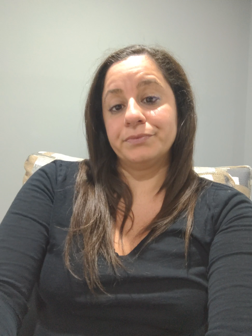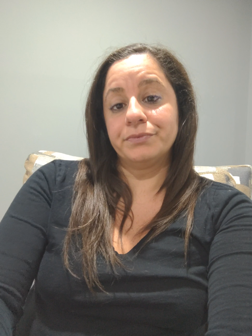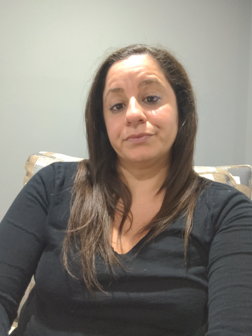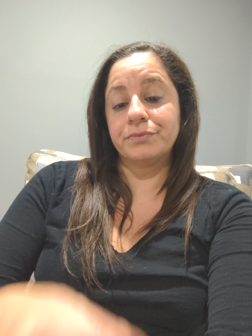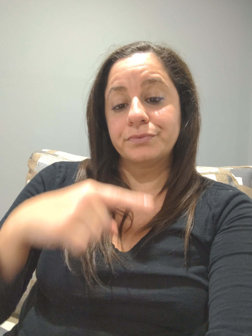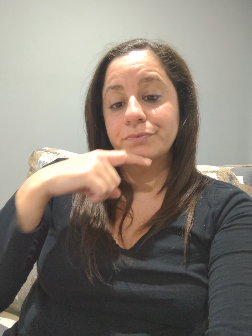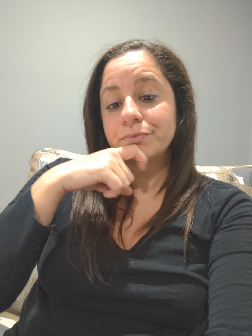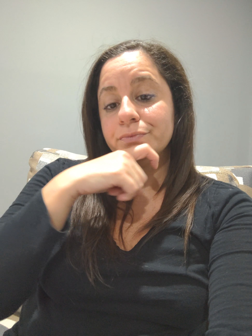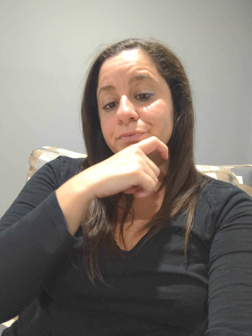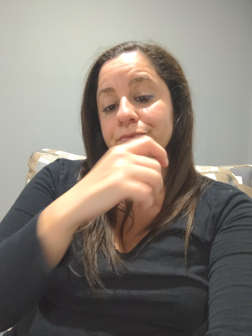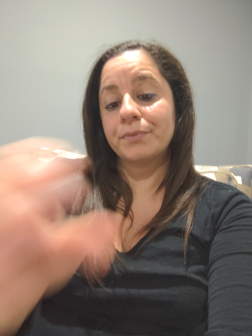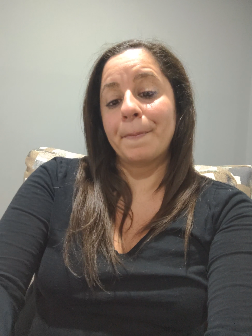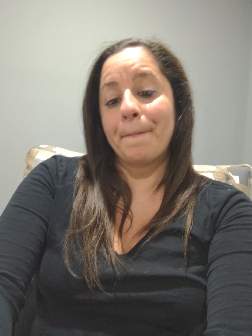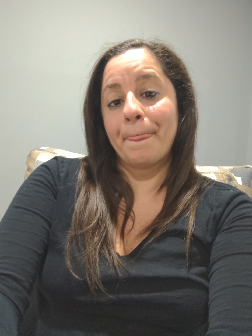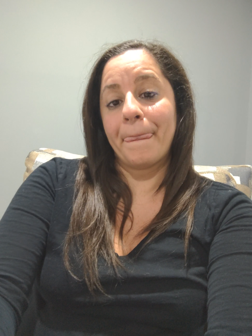cereal